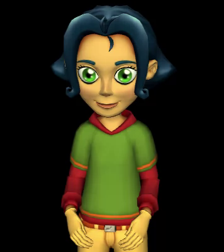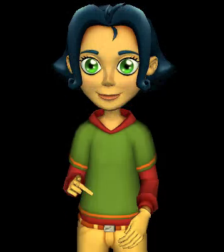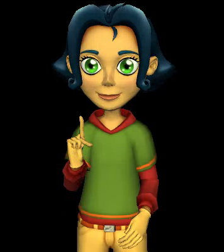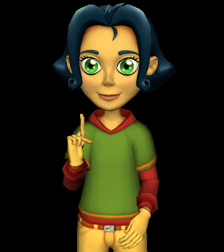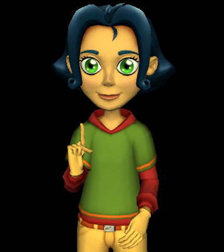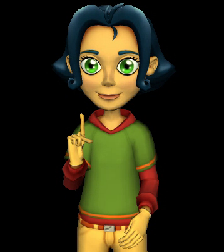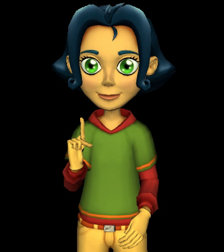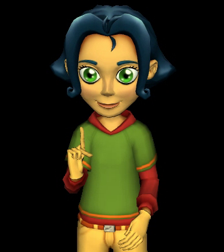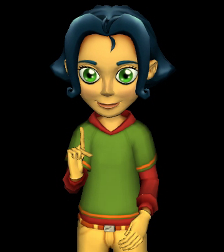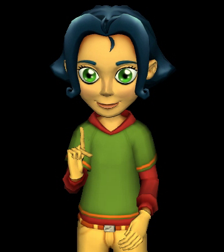كيلوجرامات